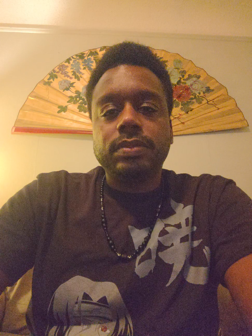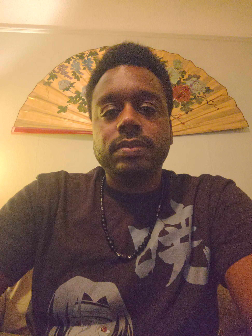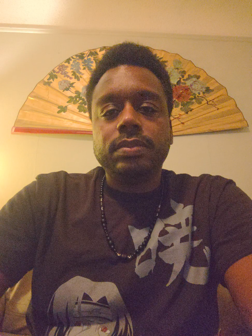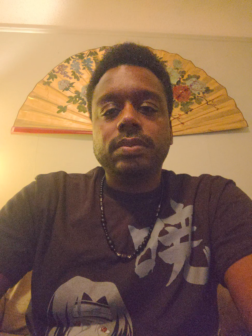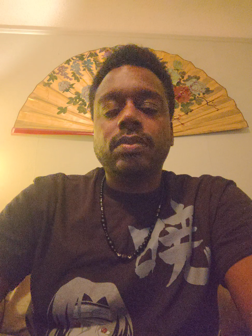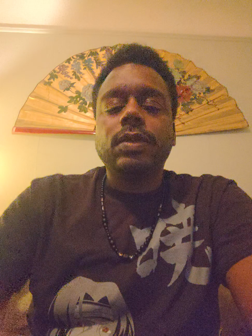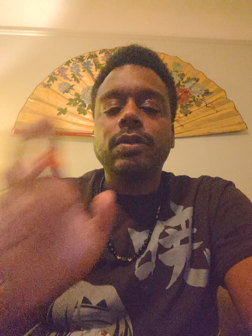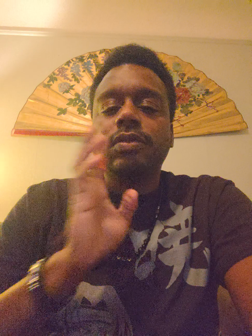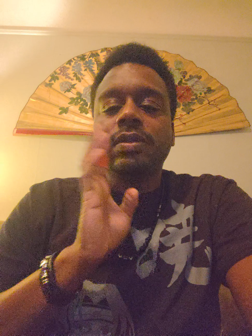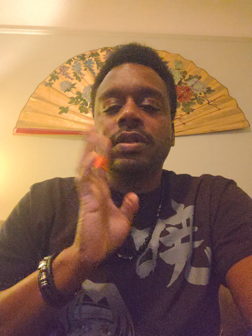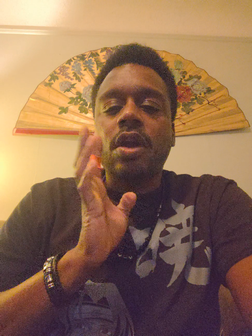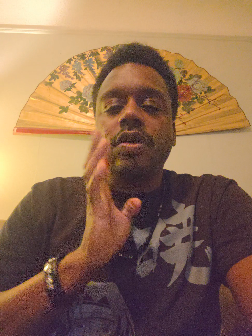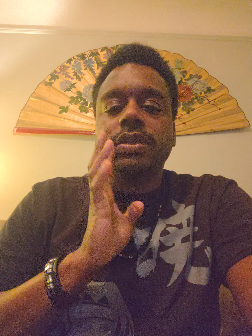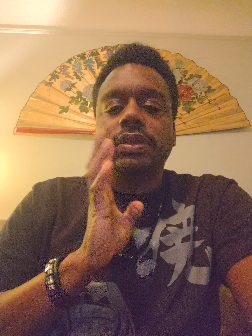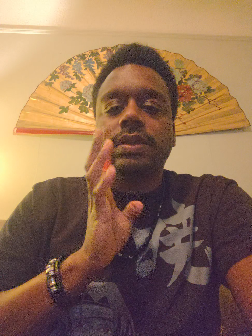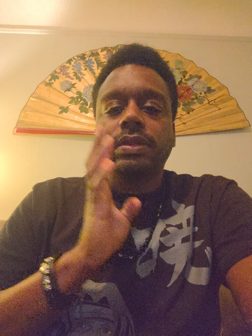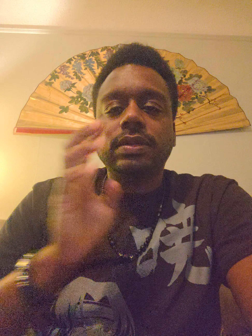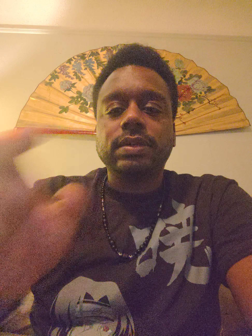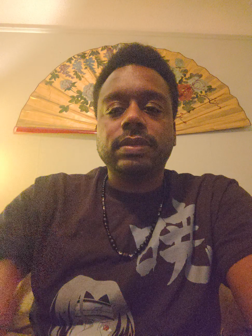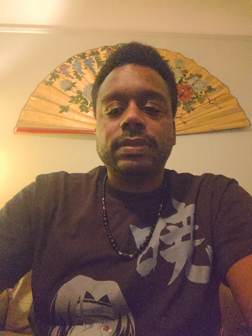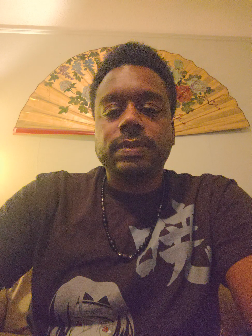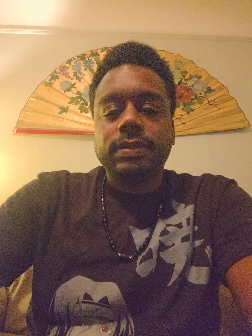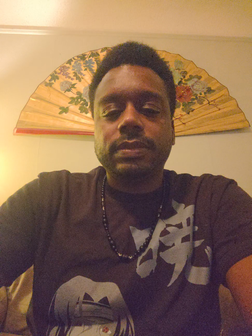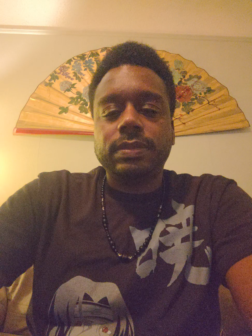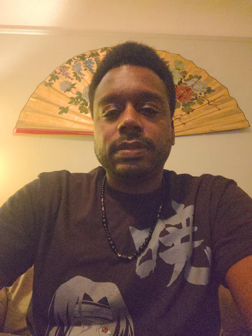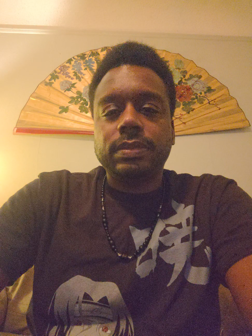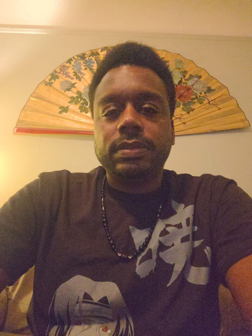talk